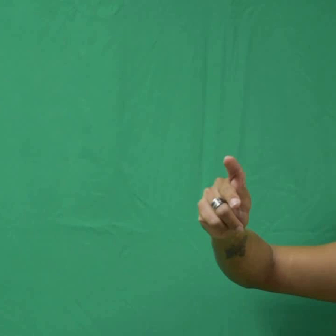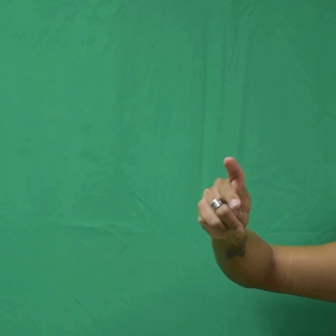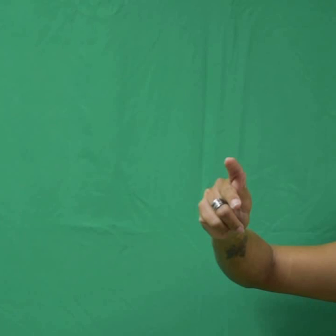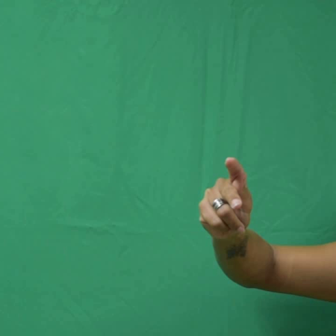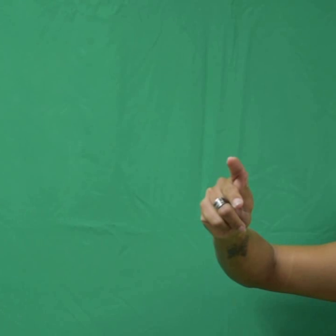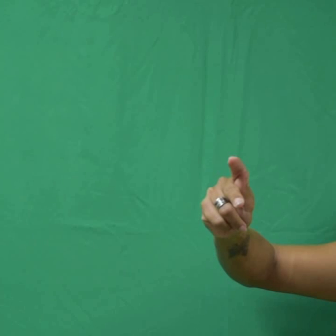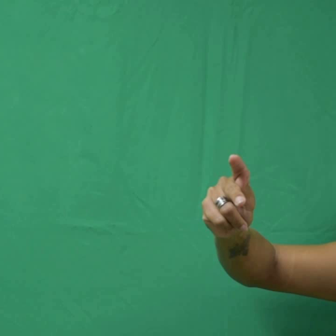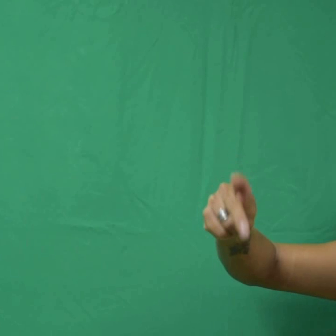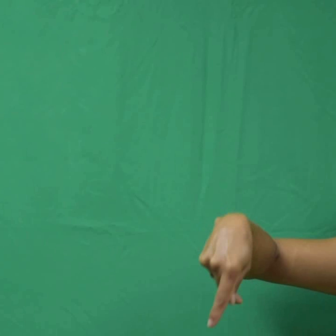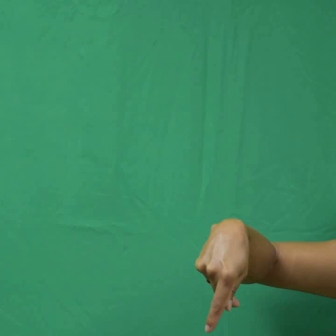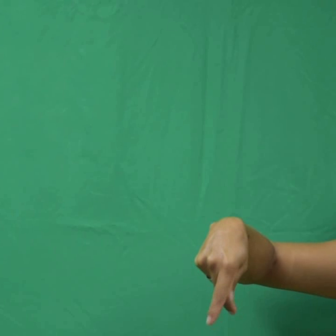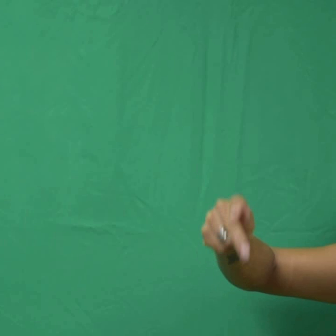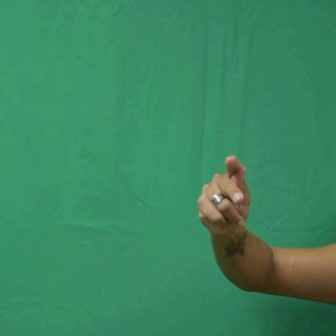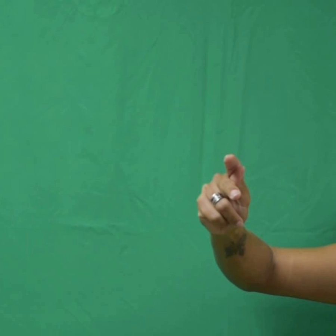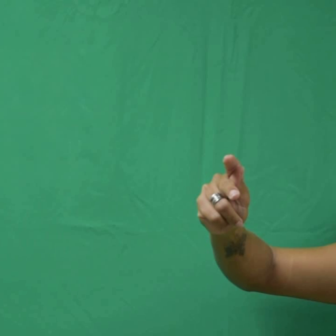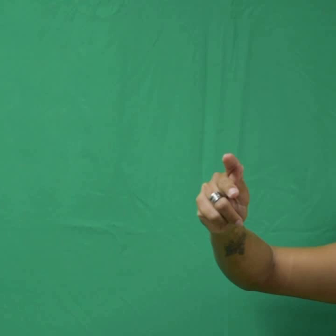K